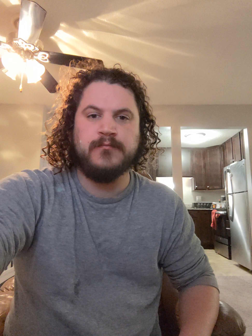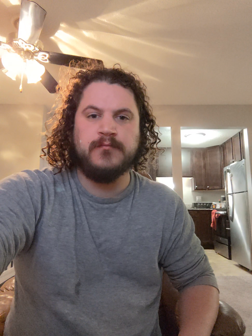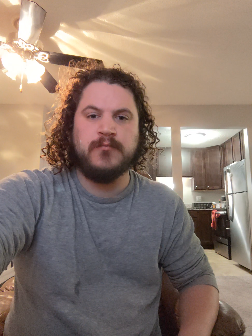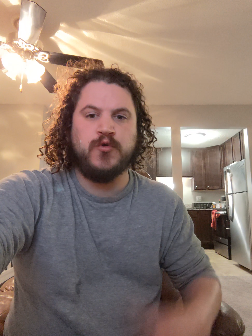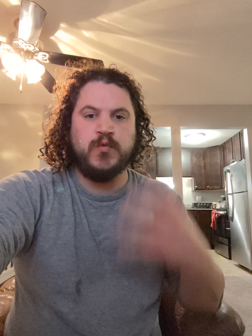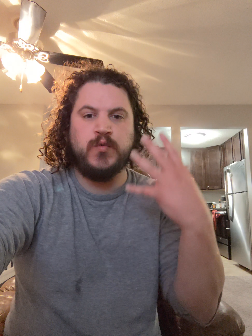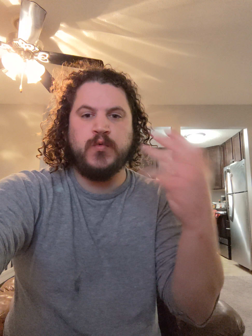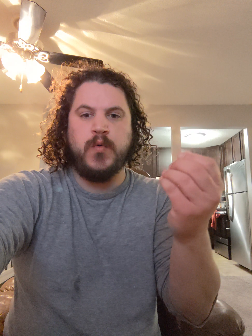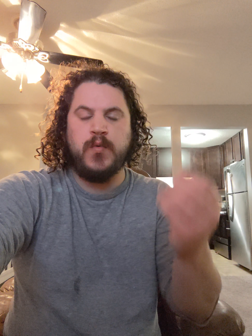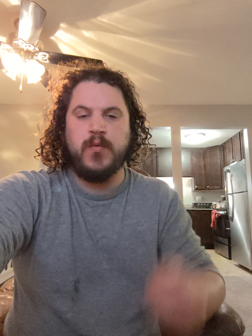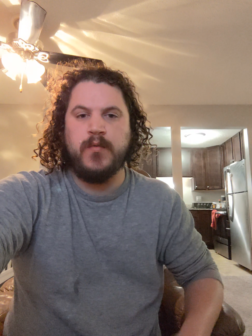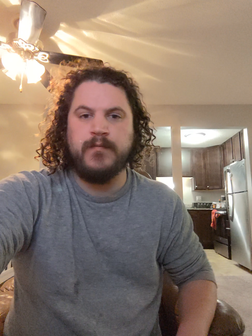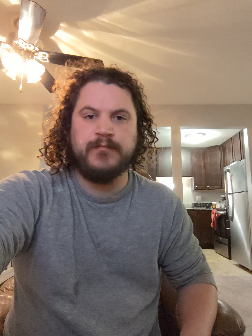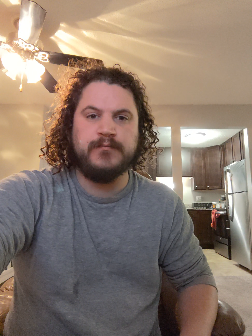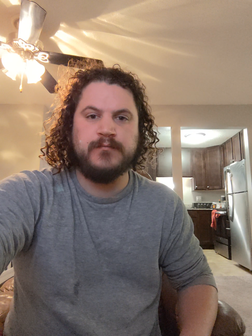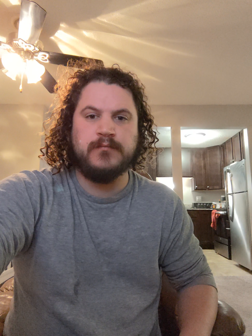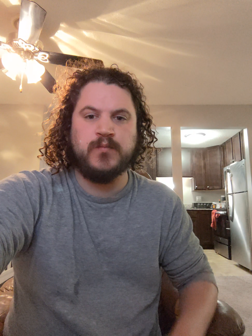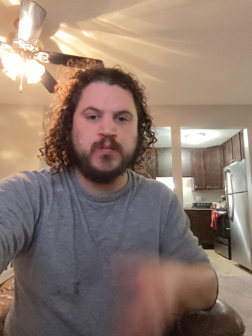go